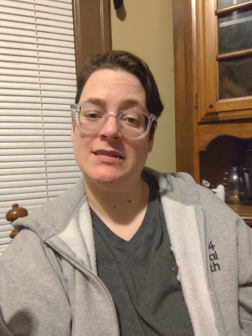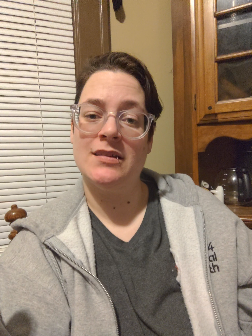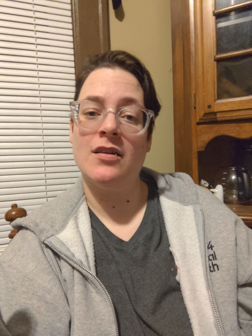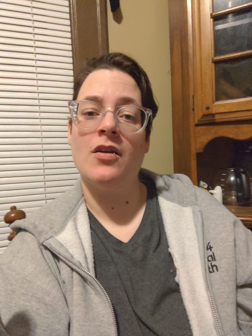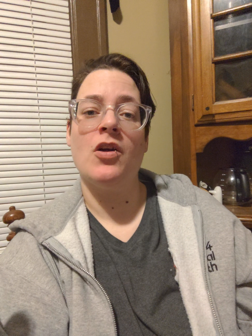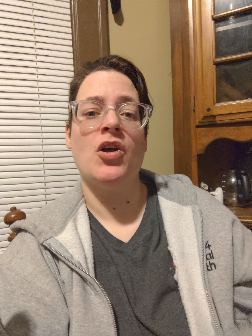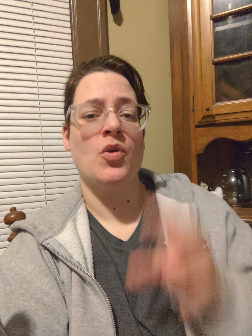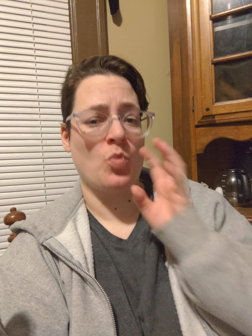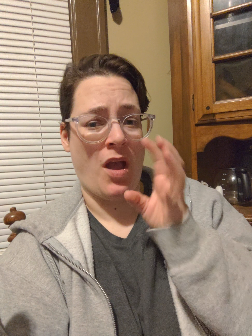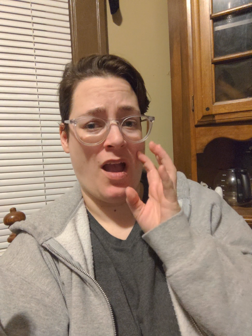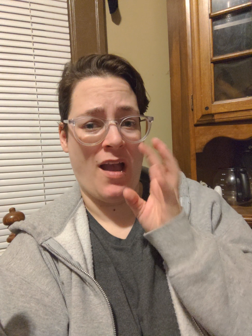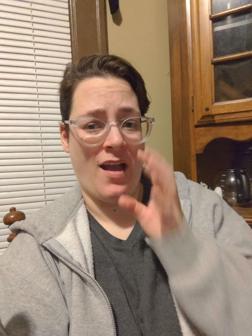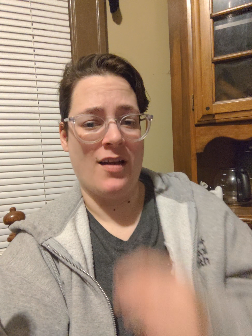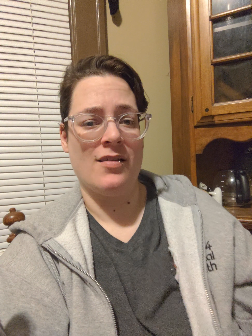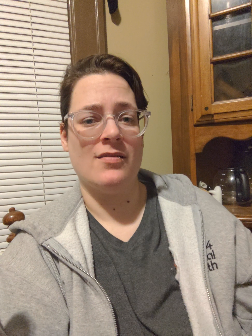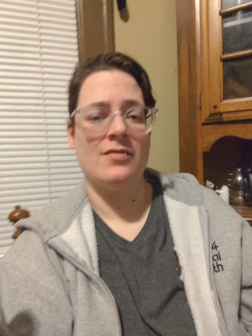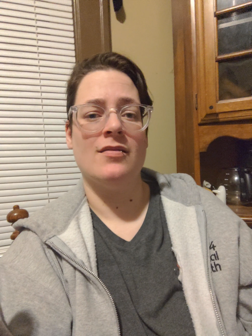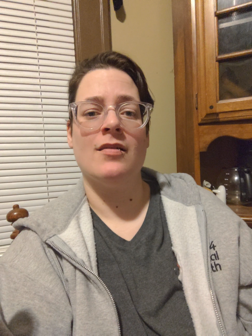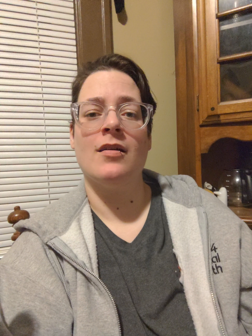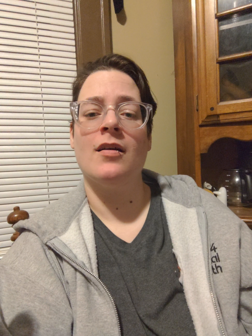cry